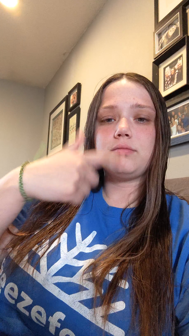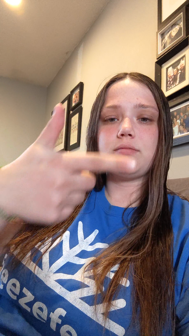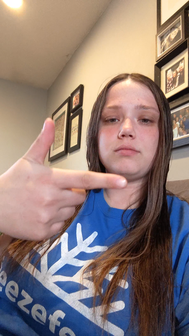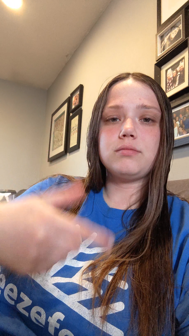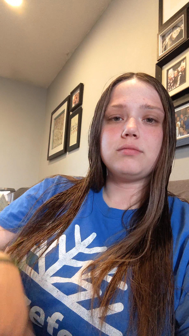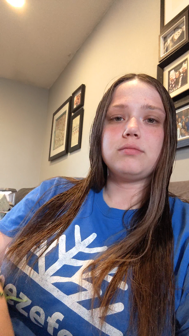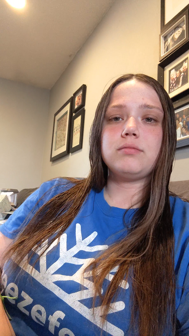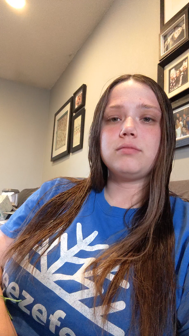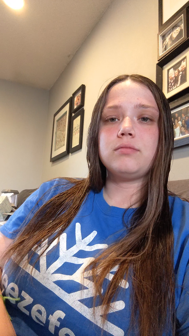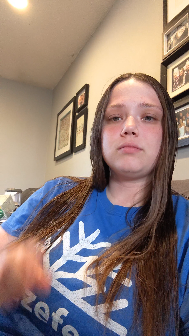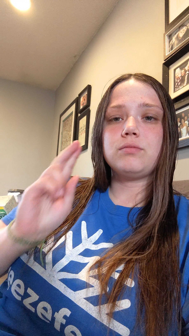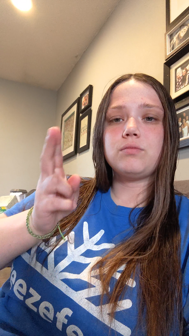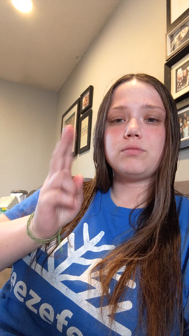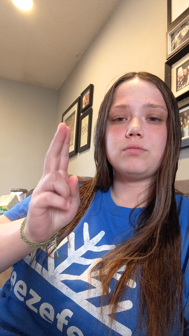hurry